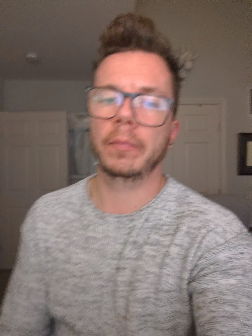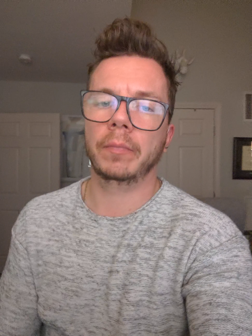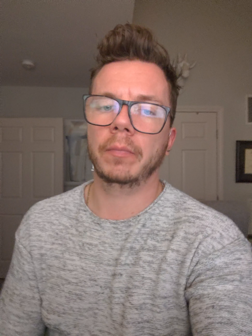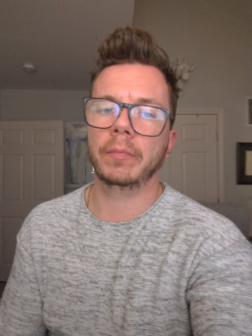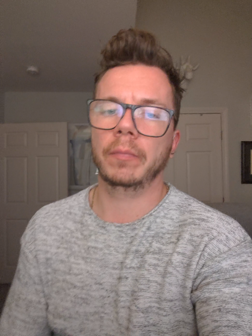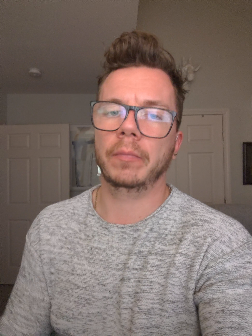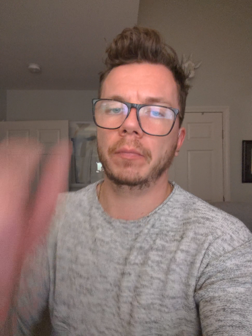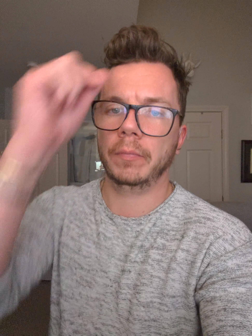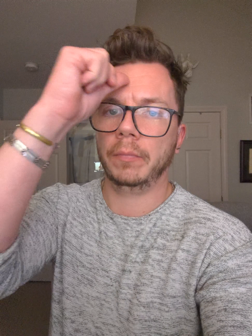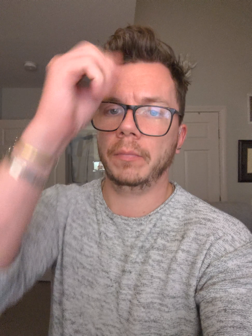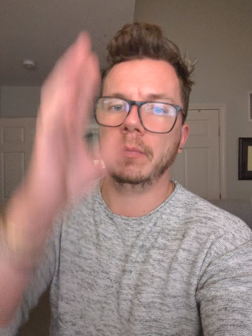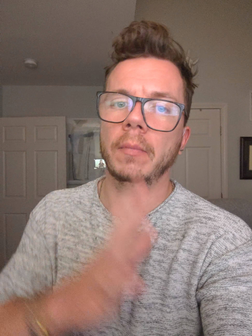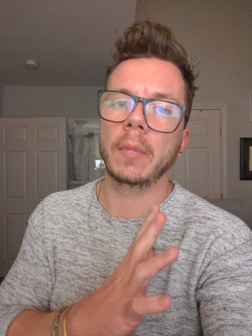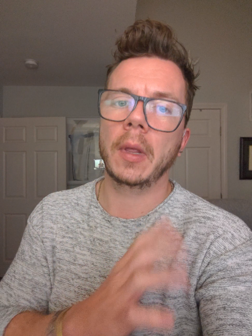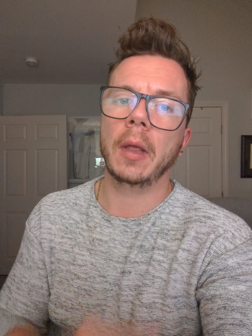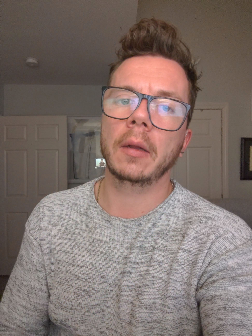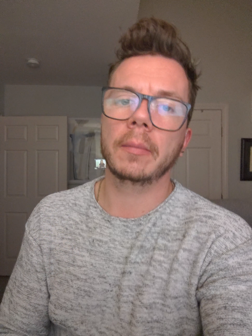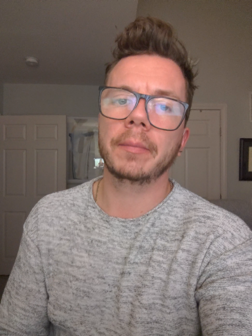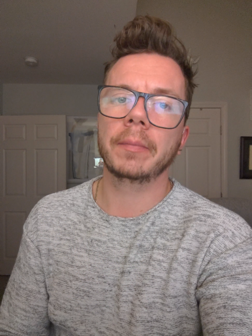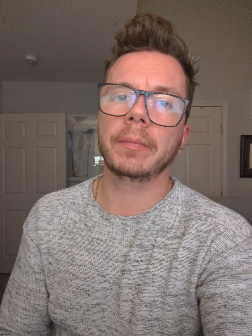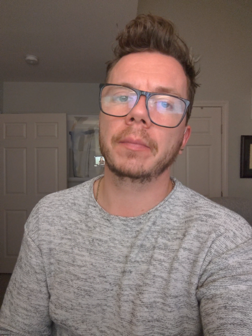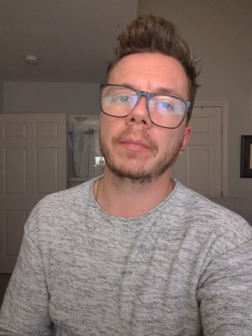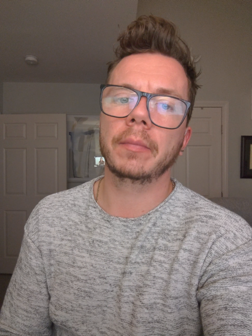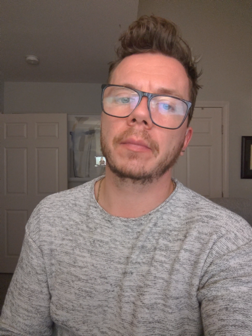man